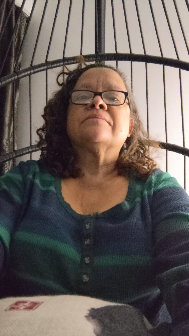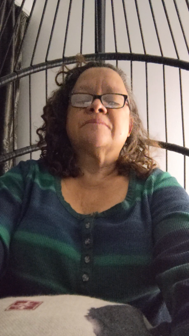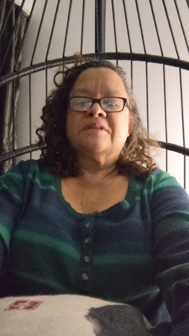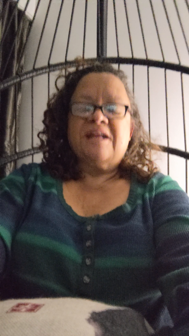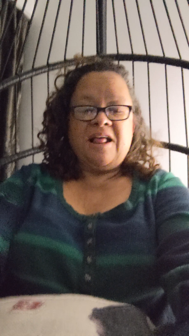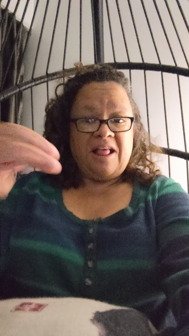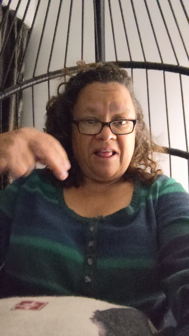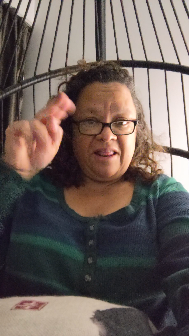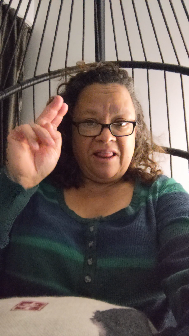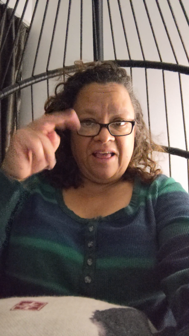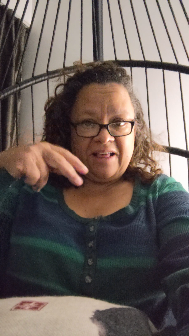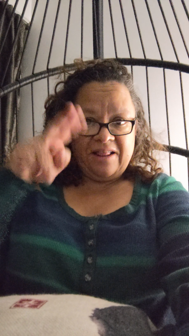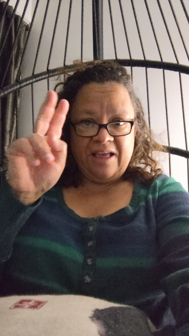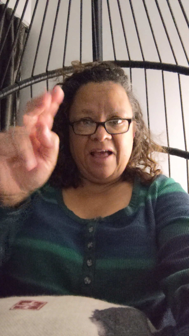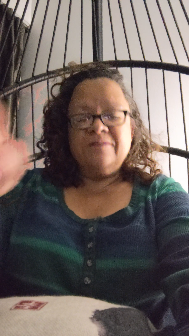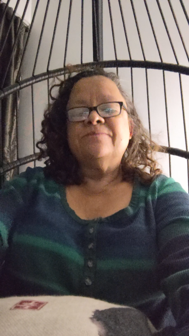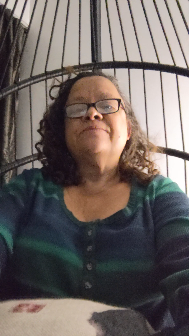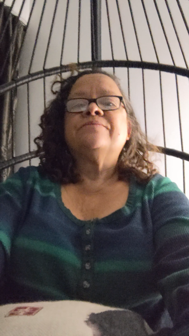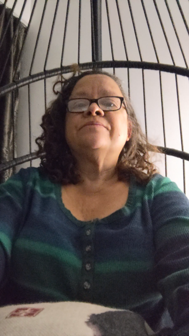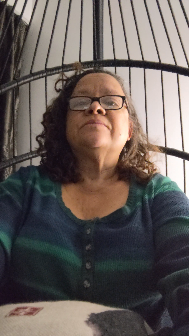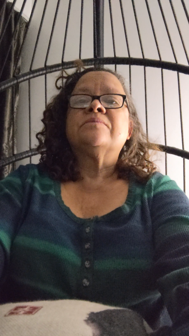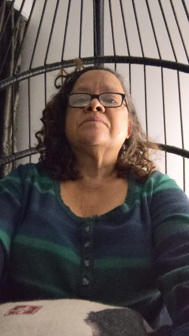lick